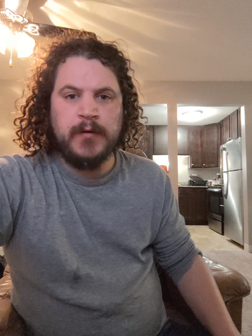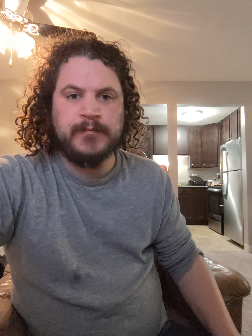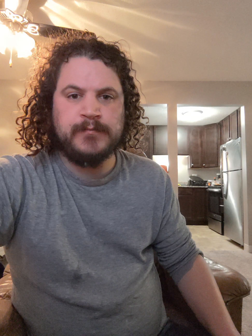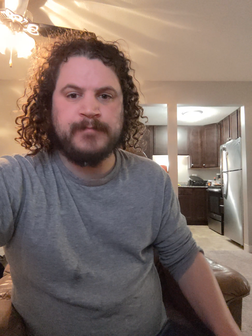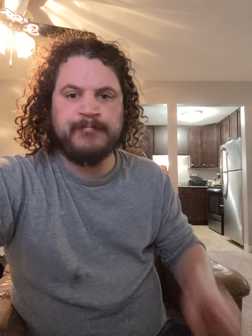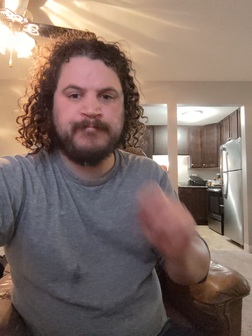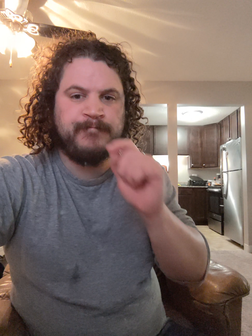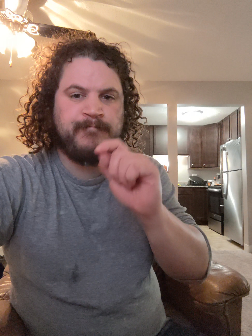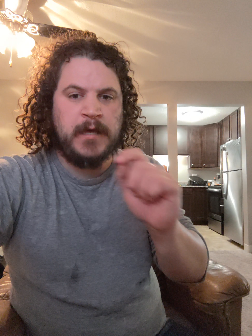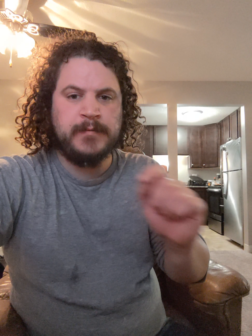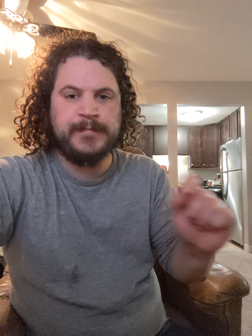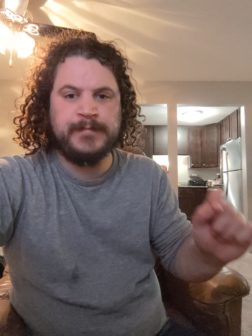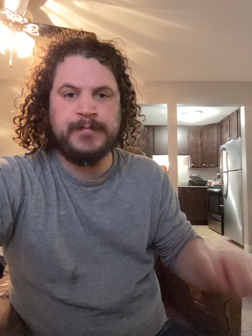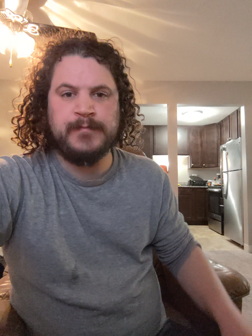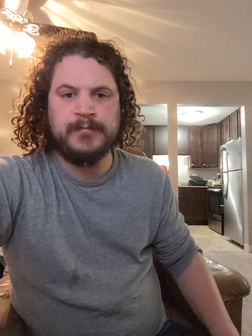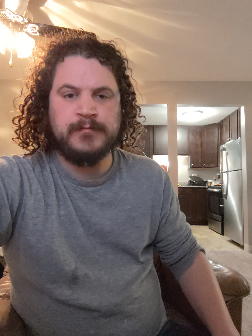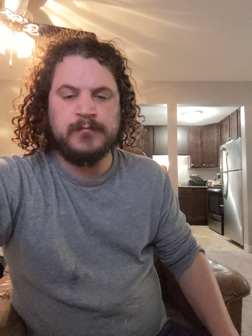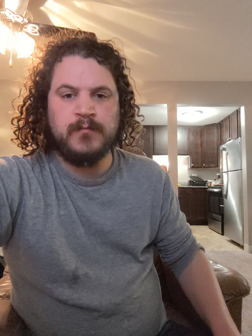pen